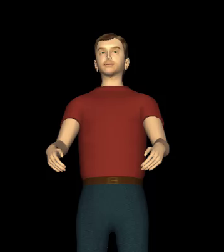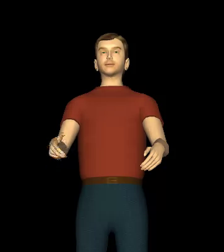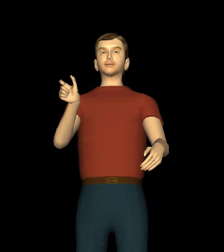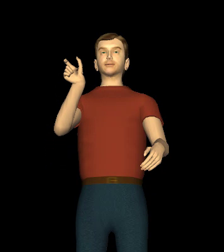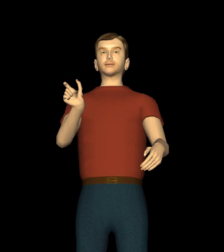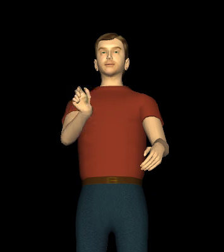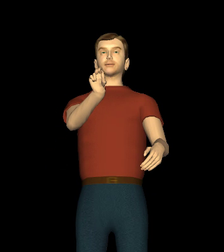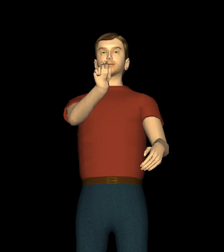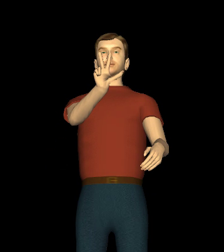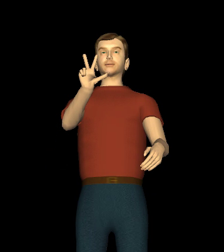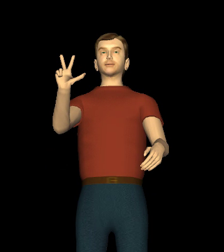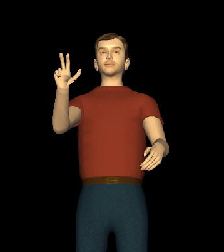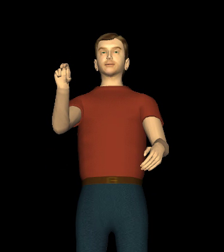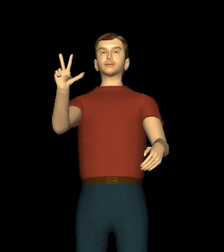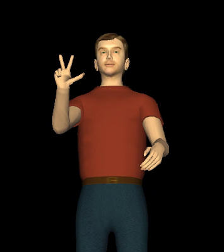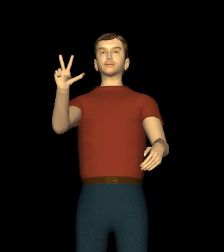راكب